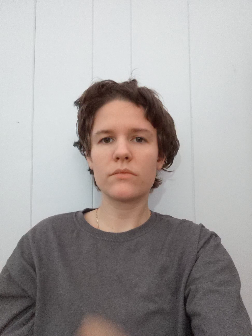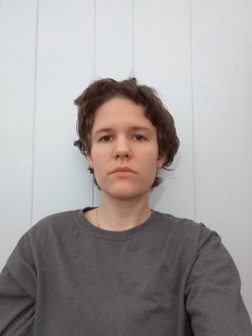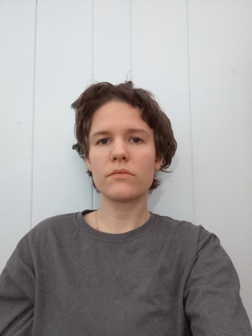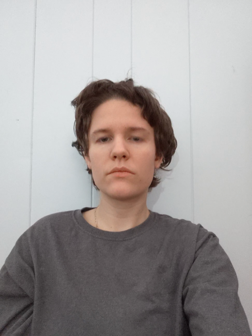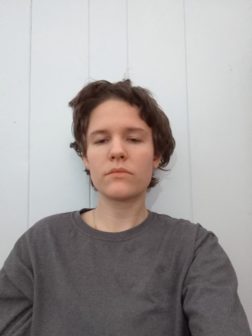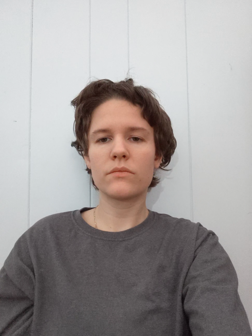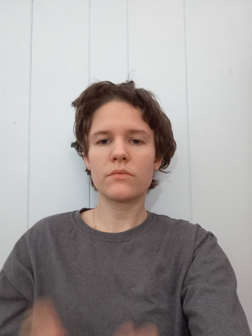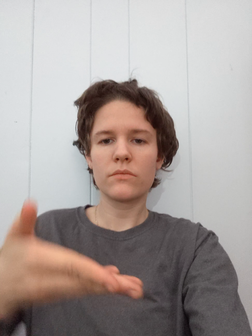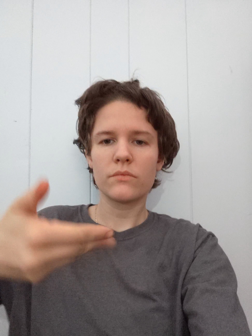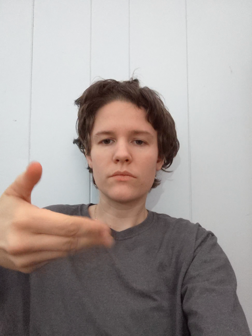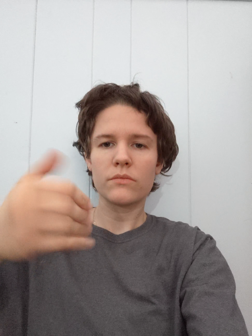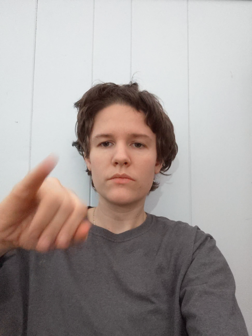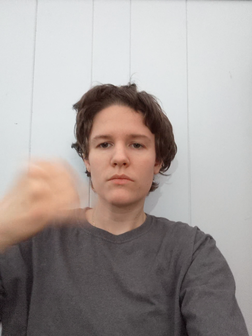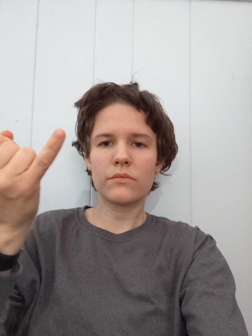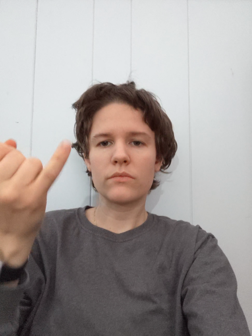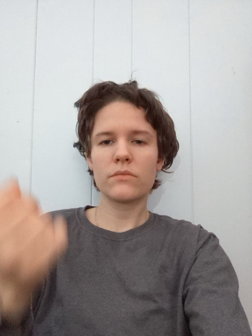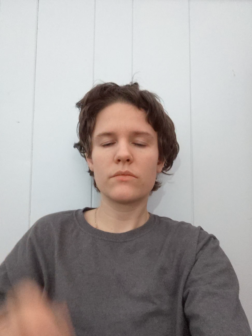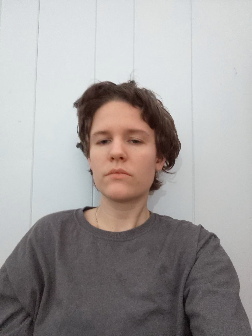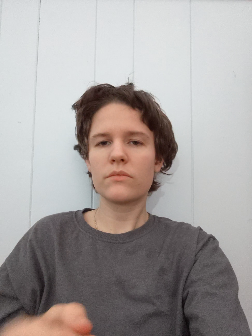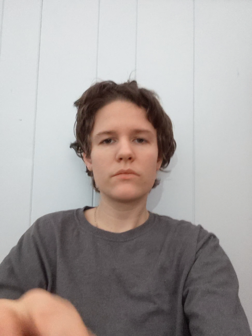jeans